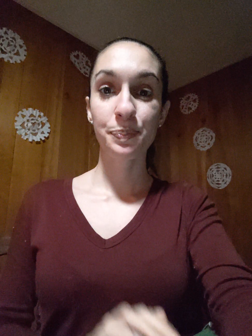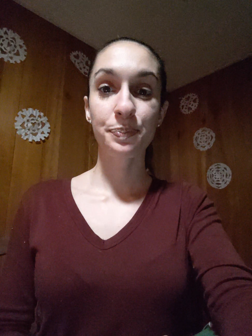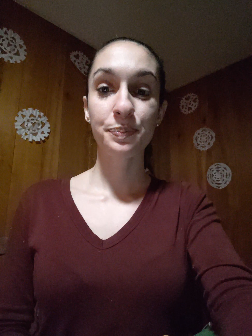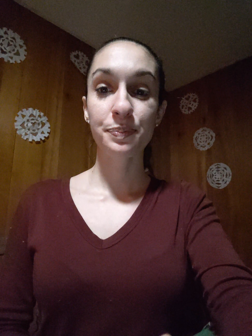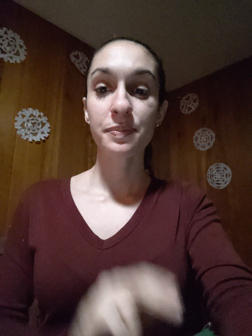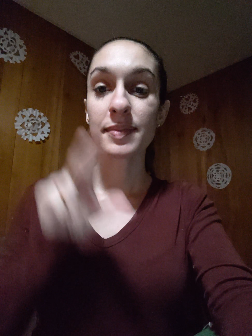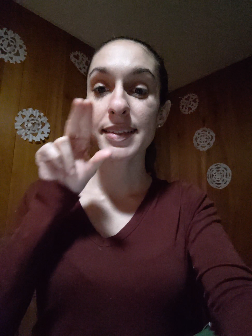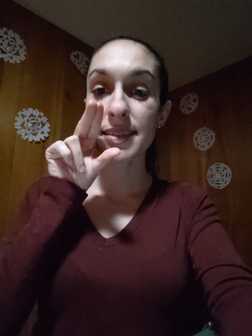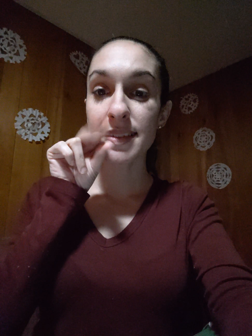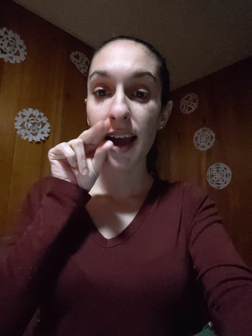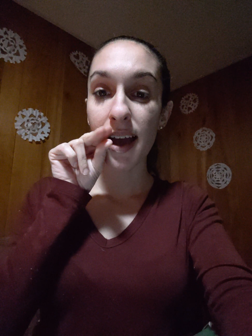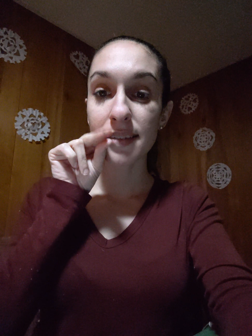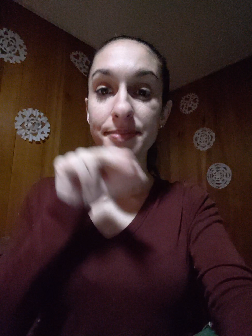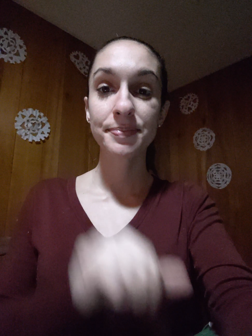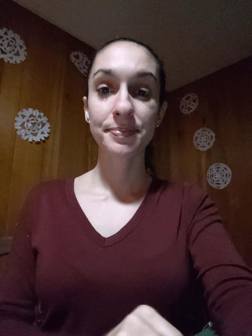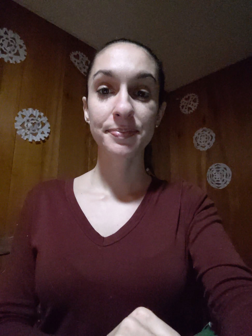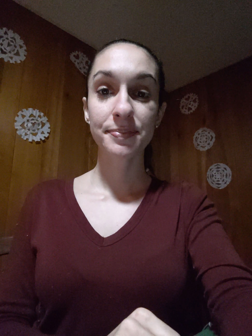duck